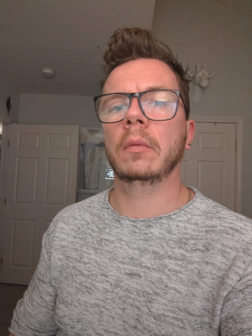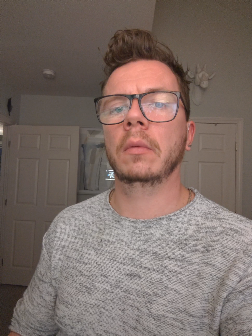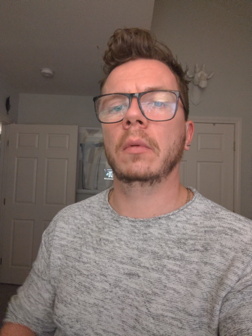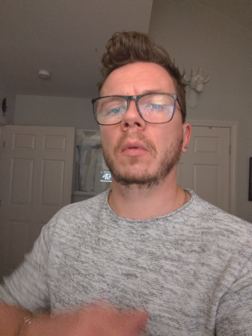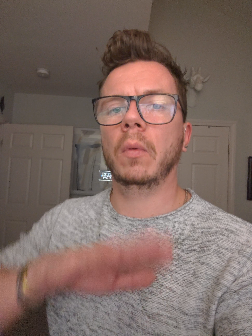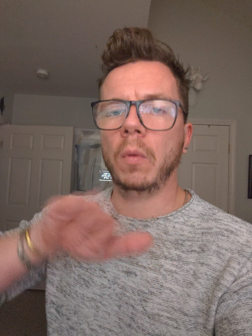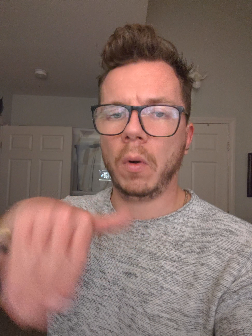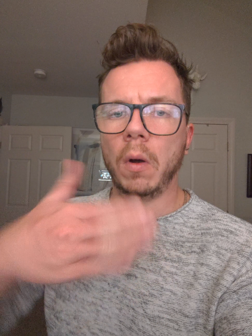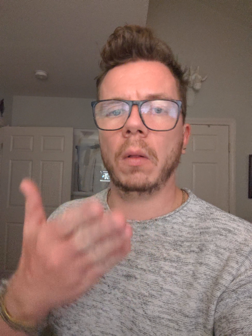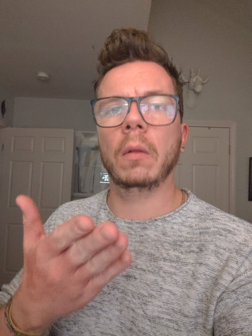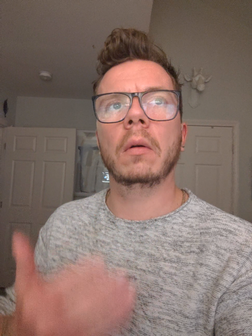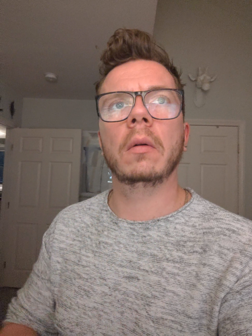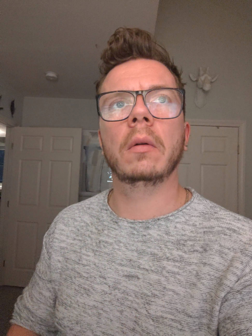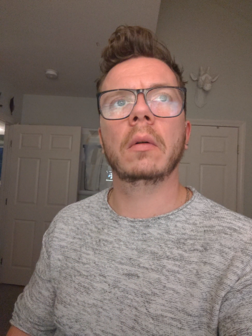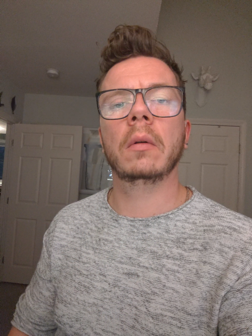all